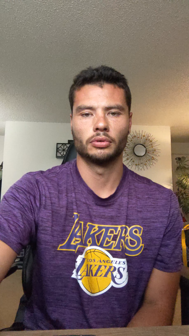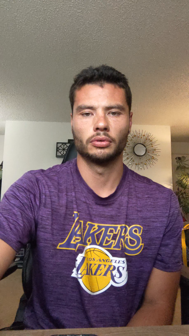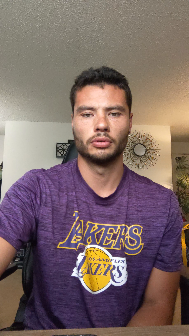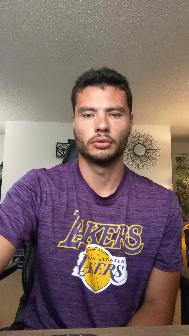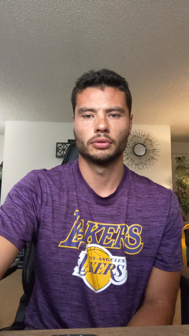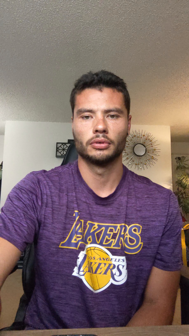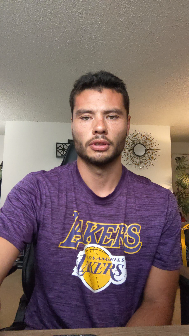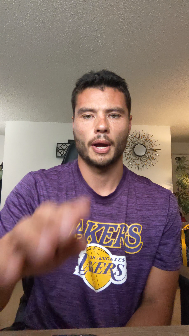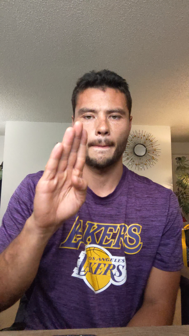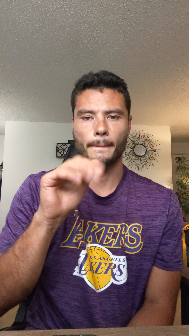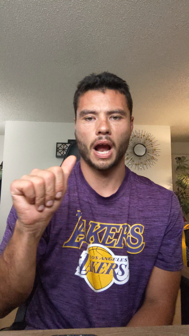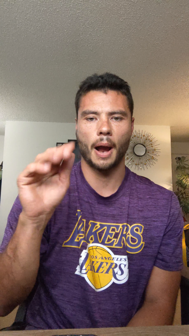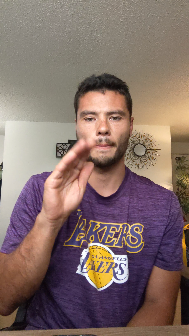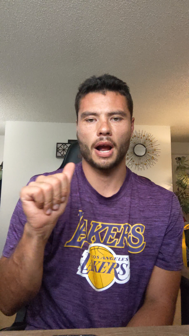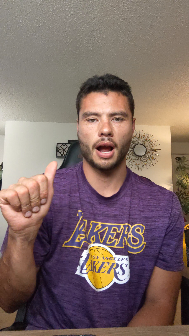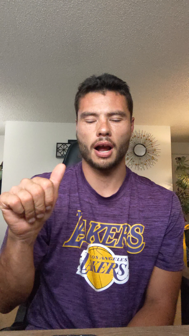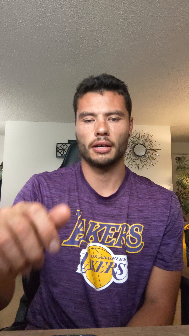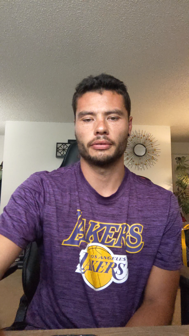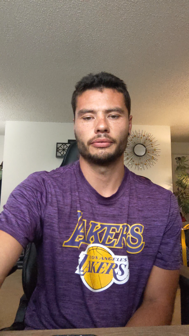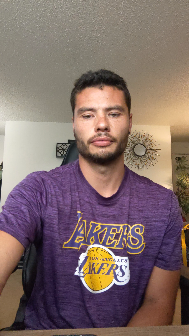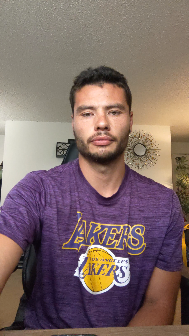baa baa